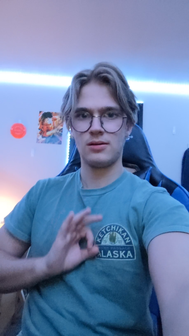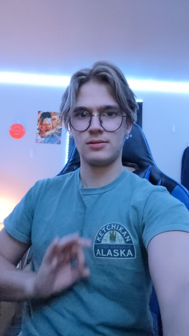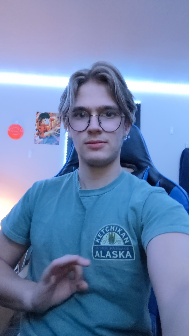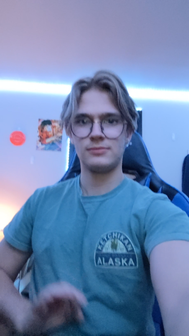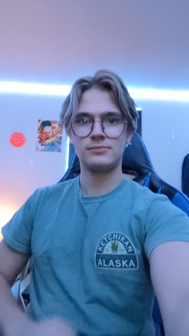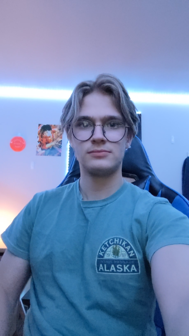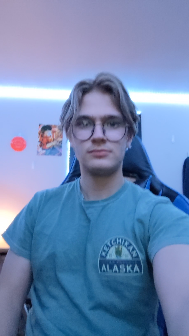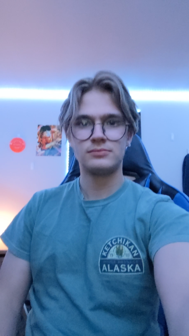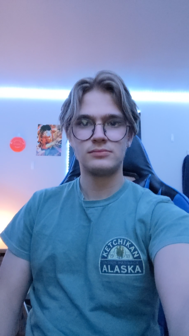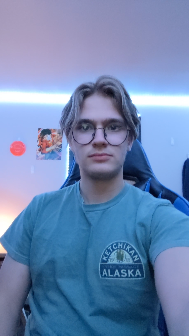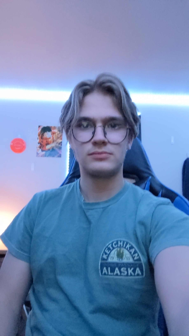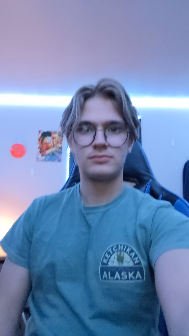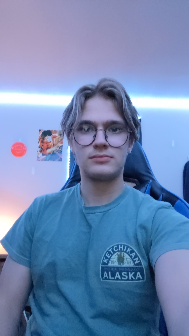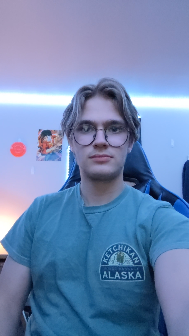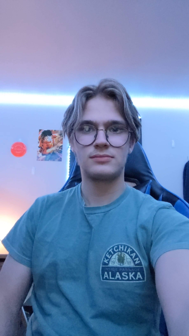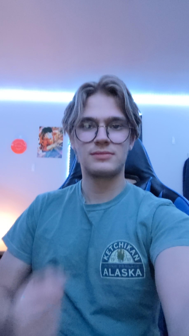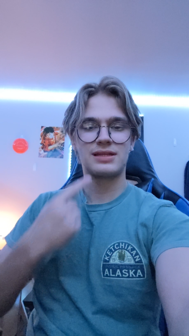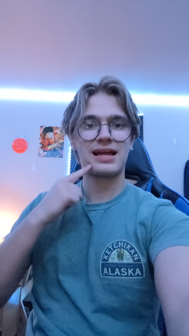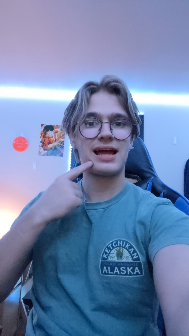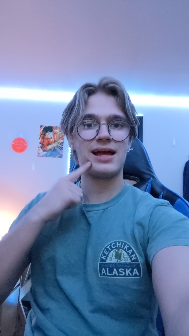candy